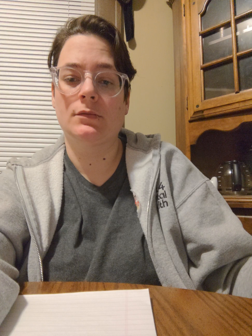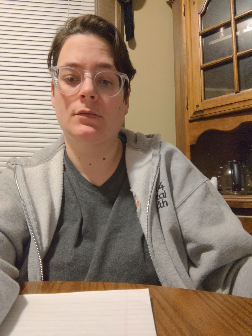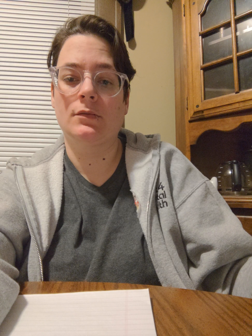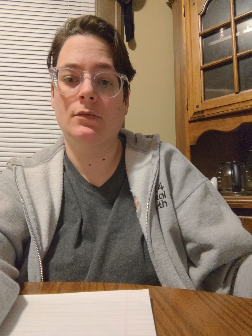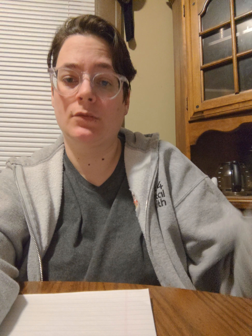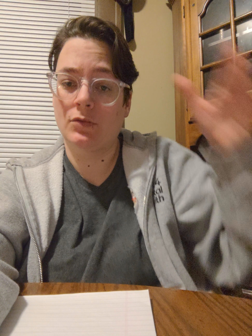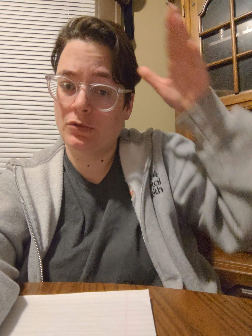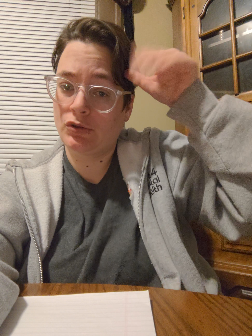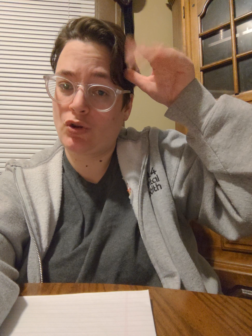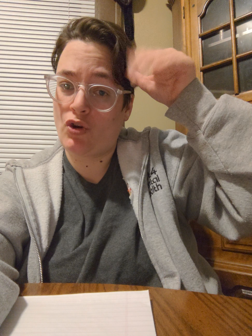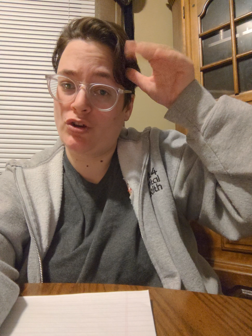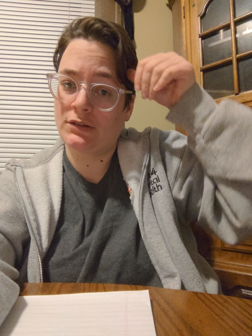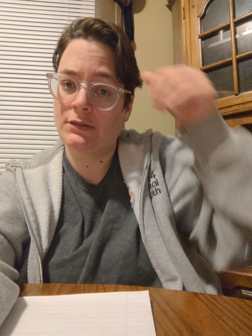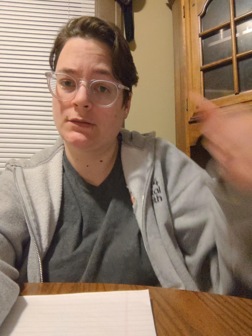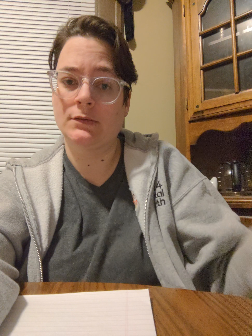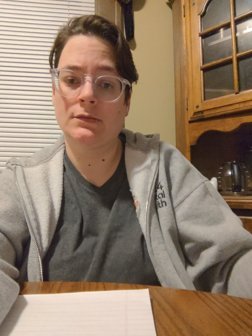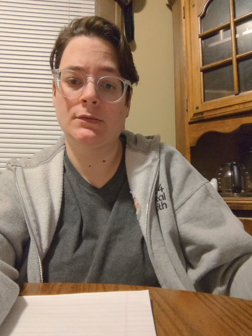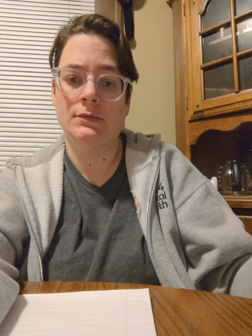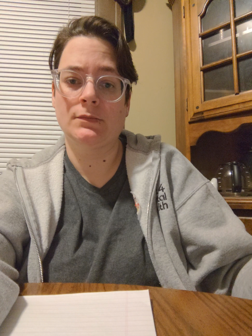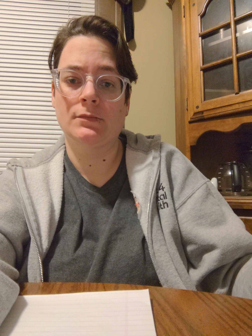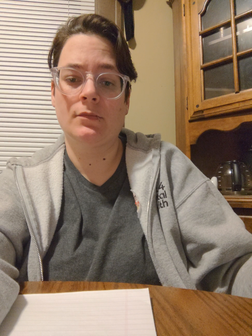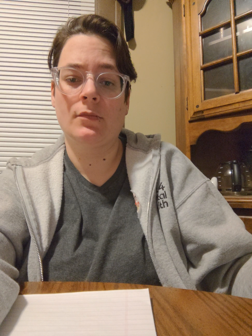donkey